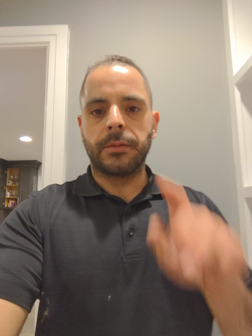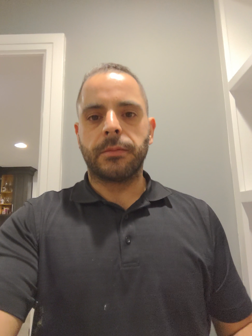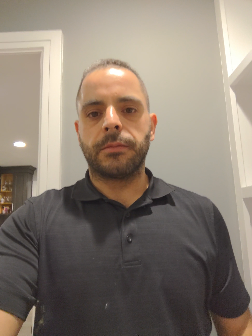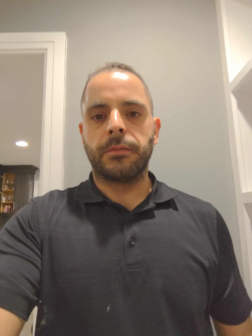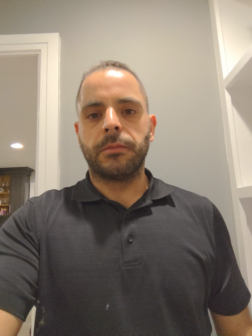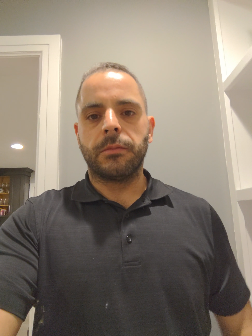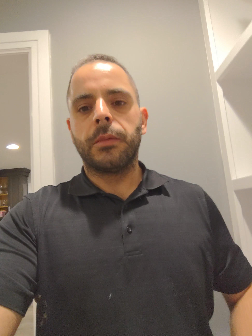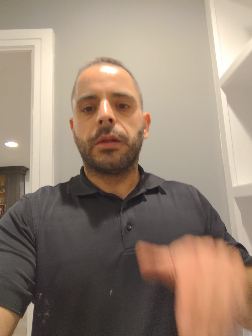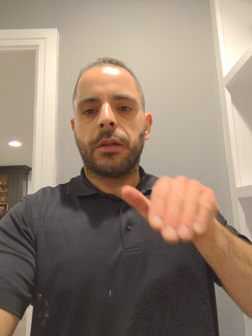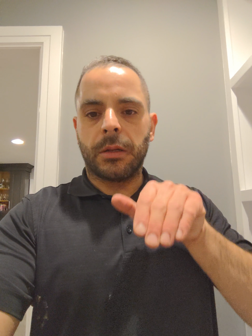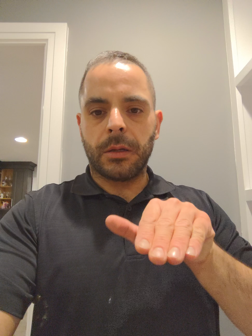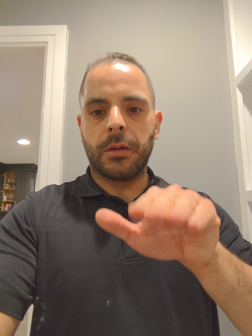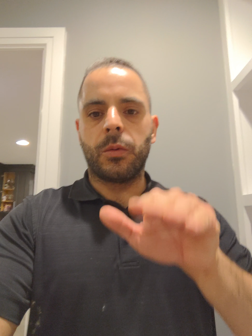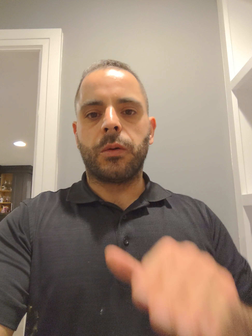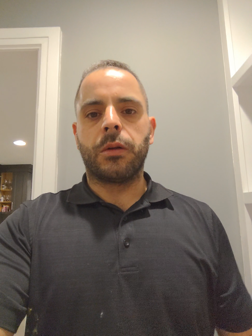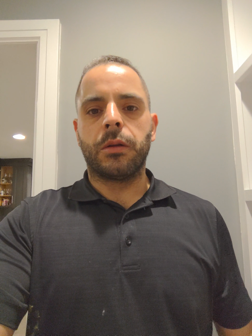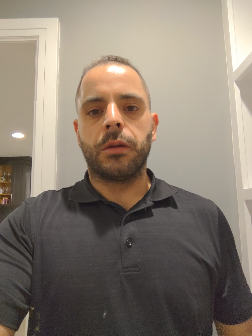into